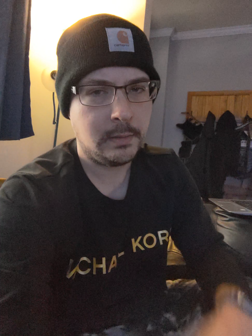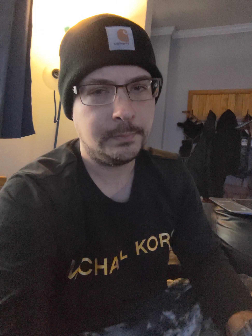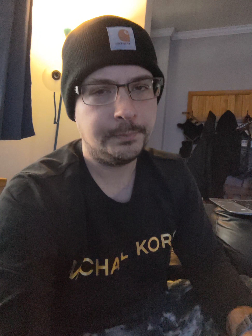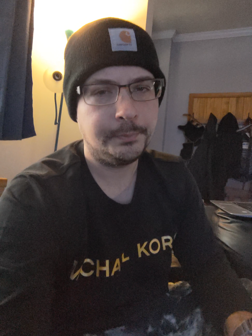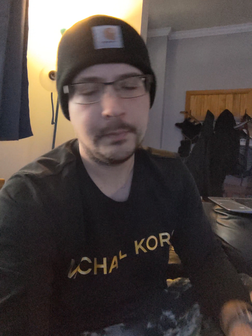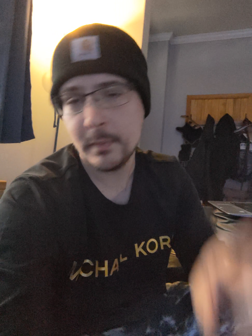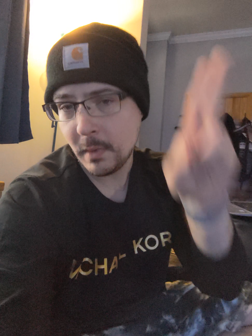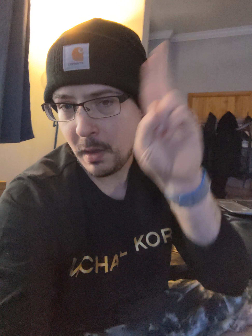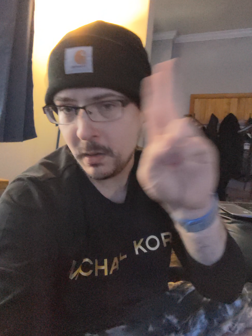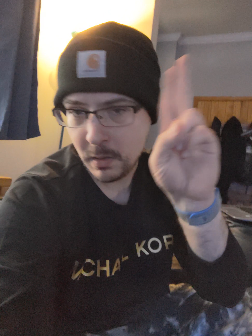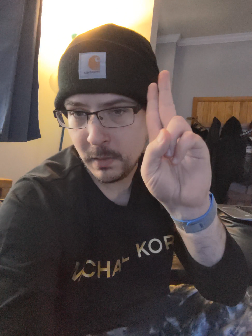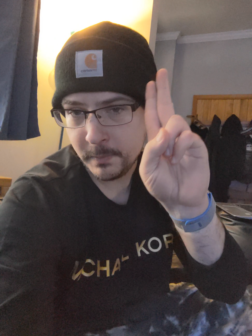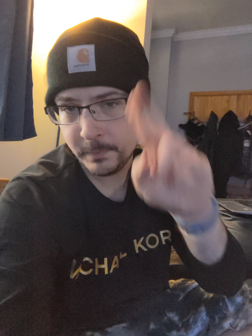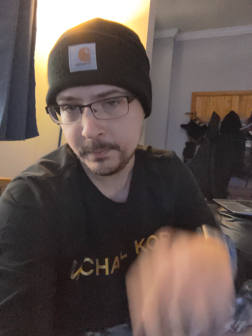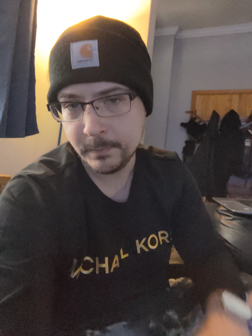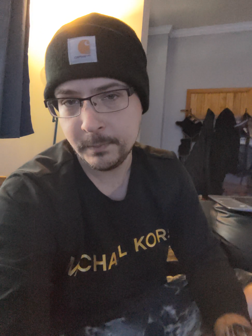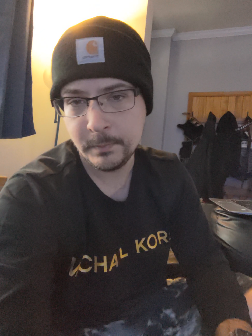uncle